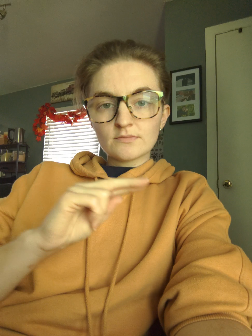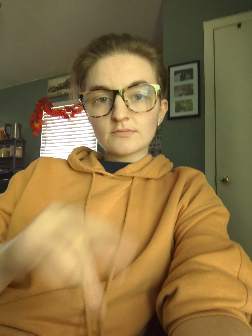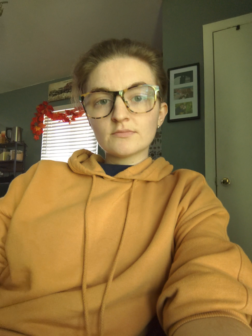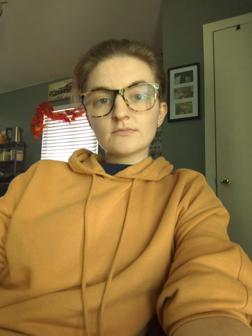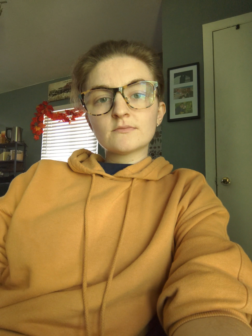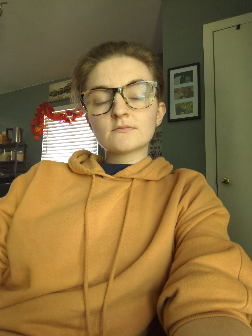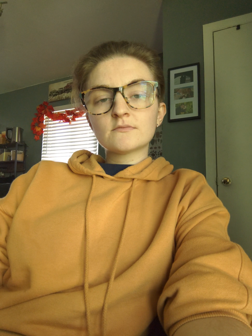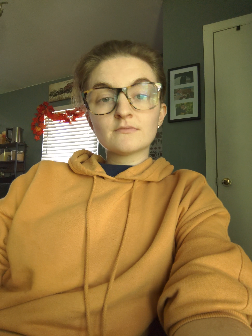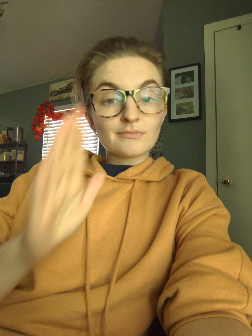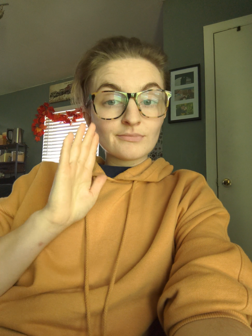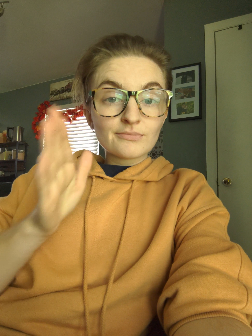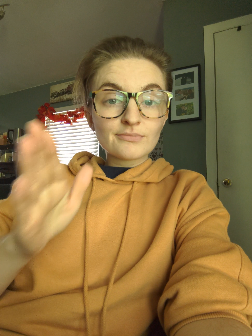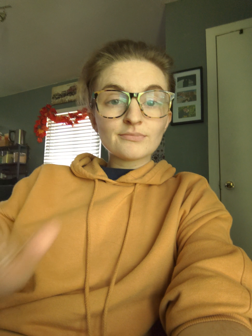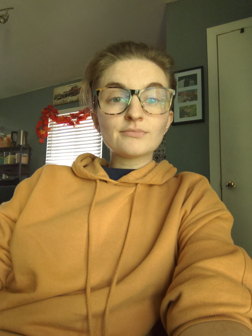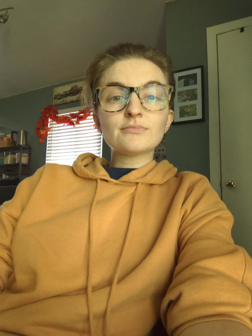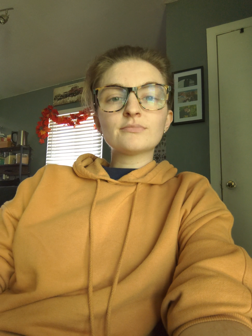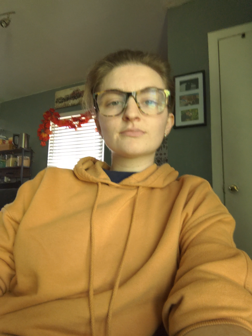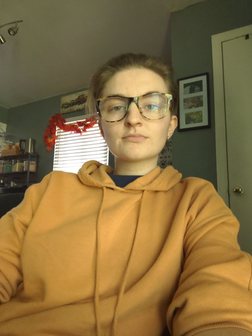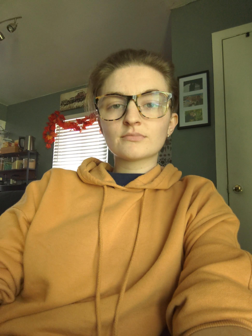hi